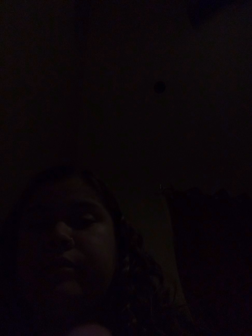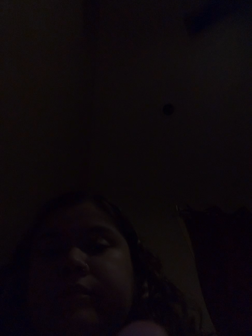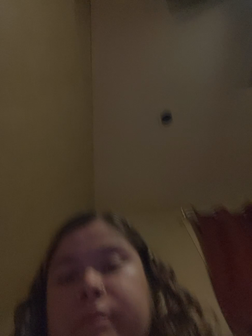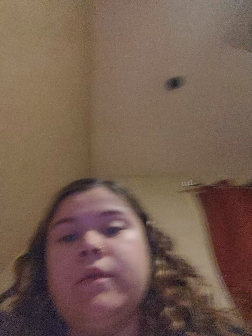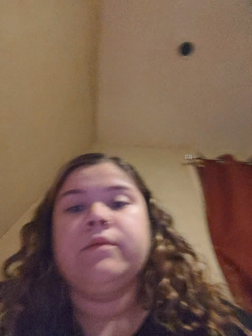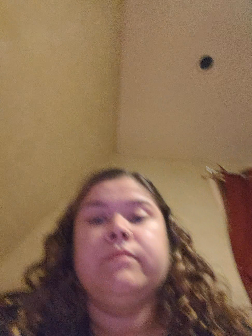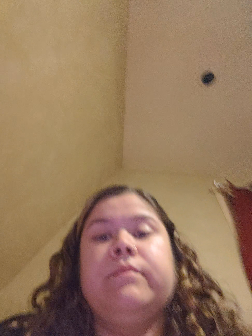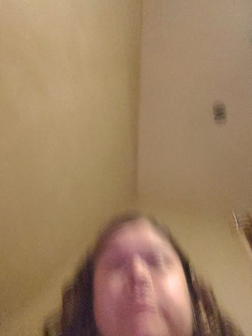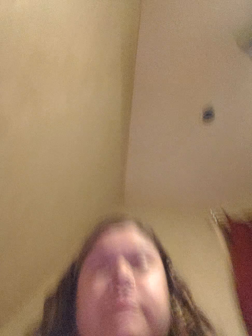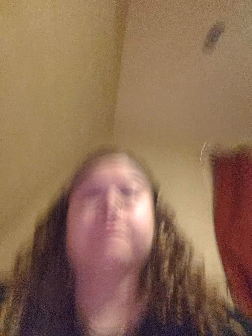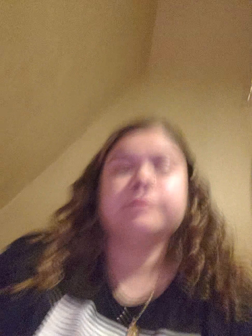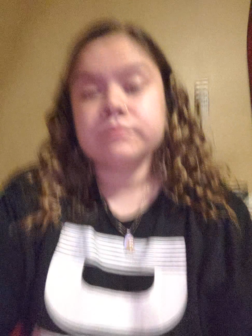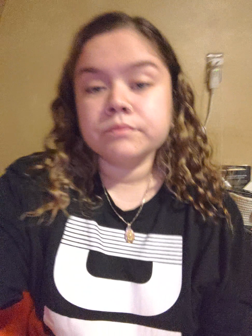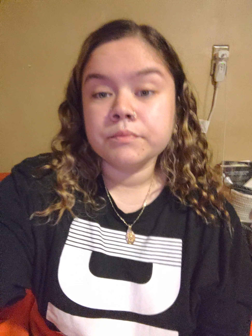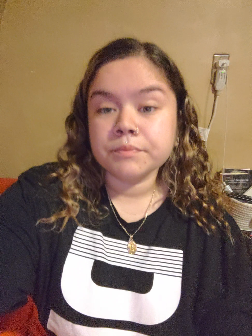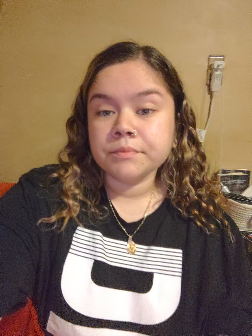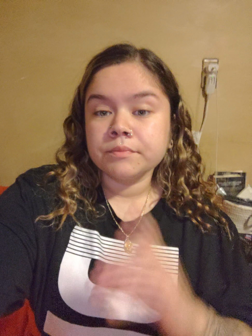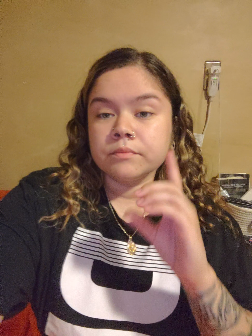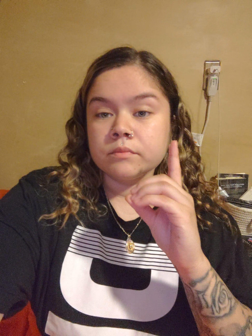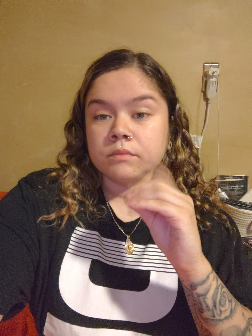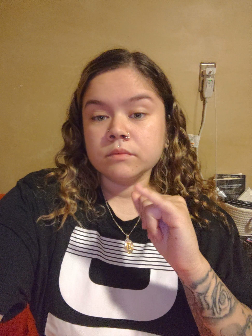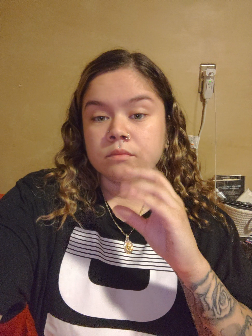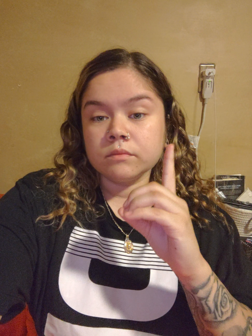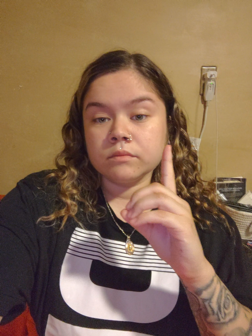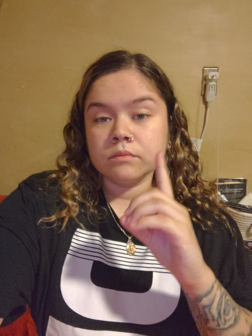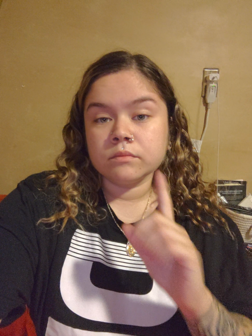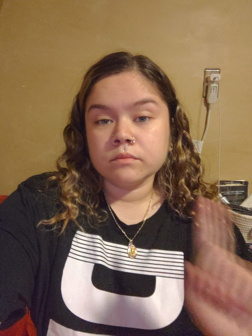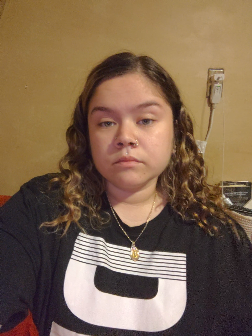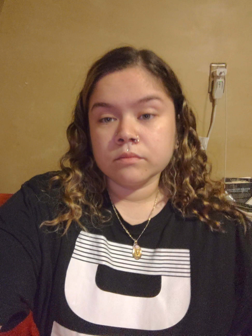did